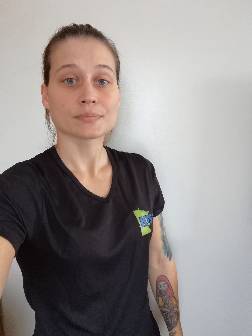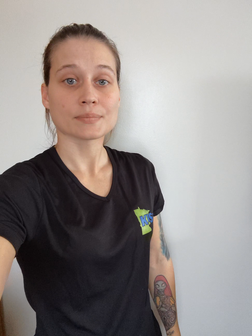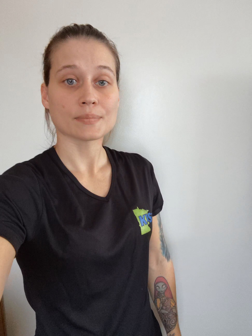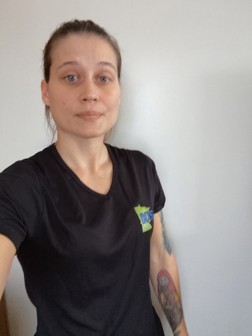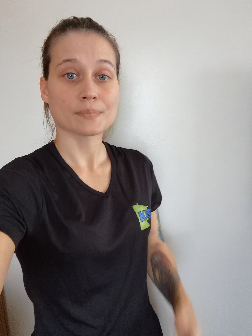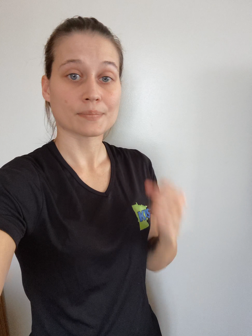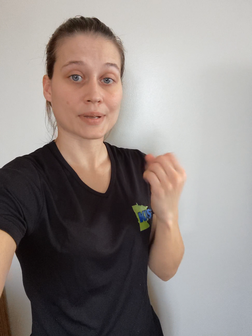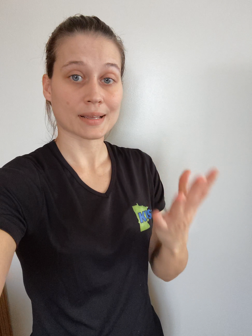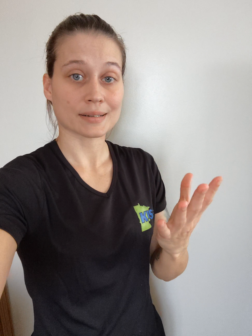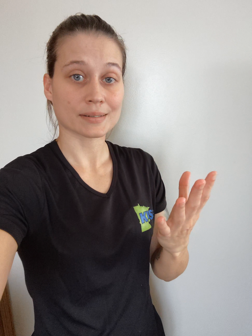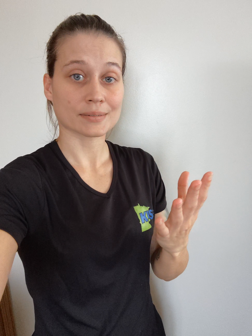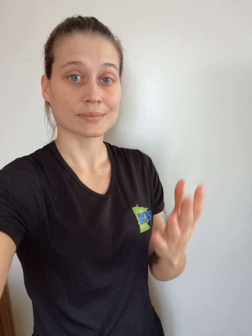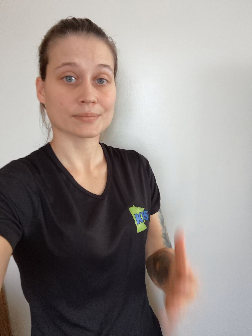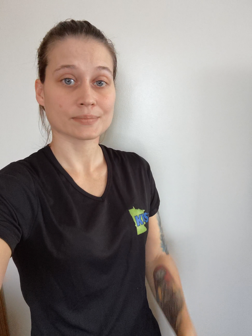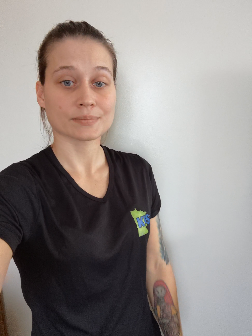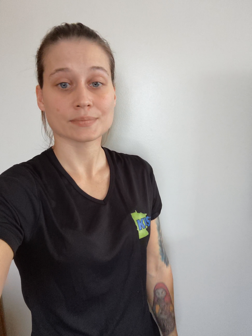many